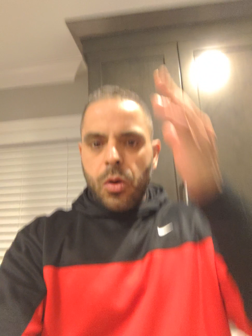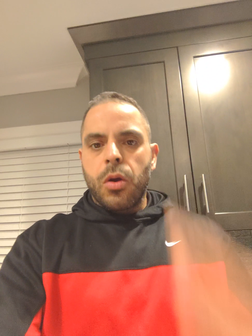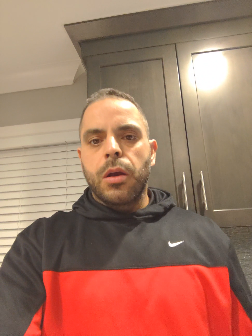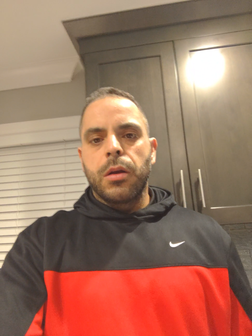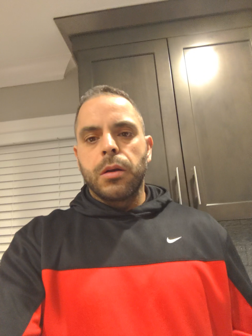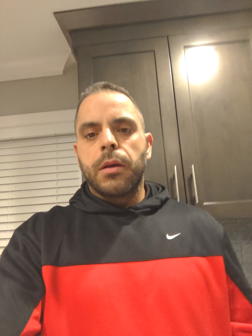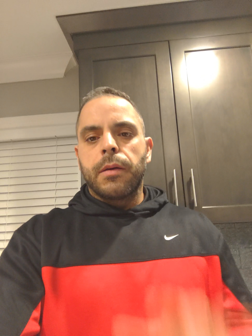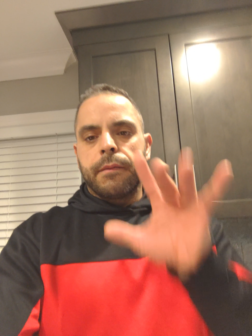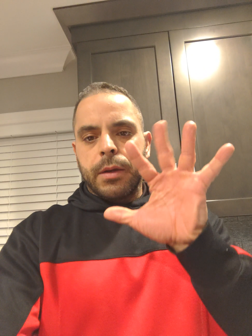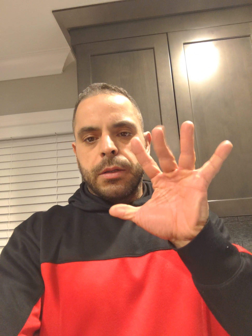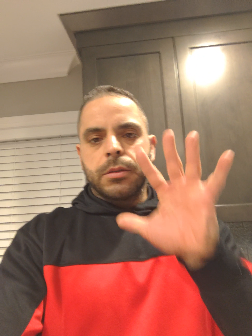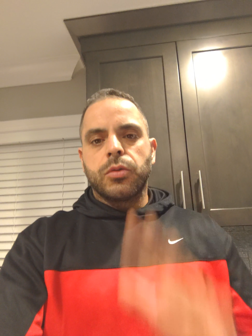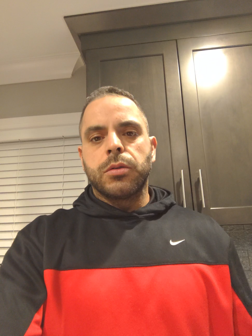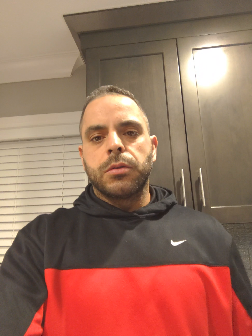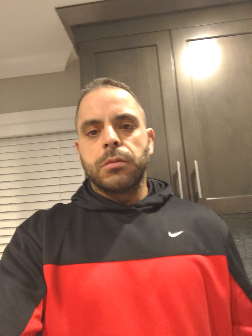finger